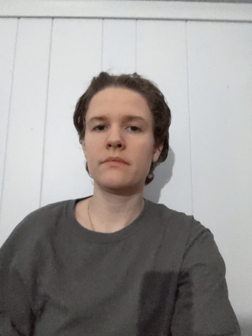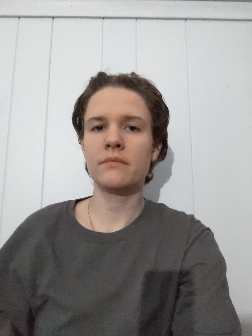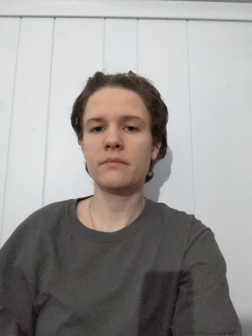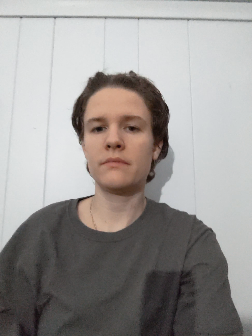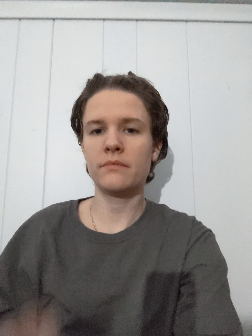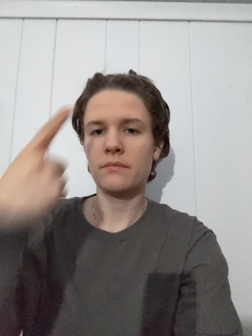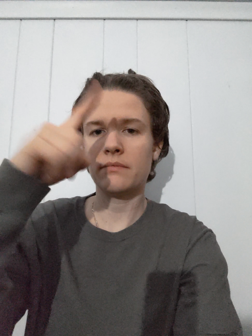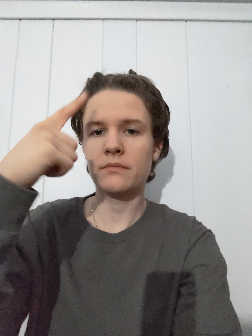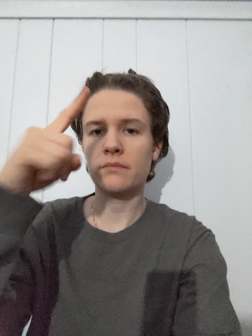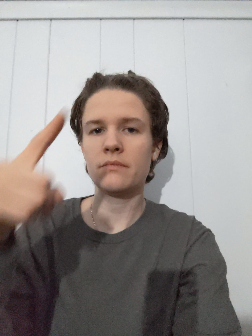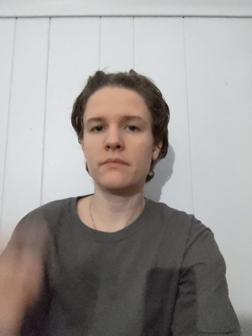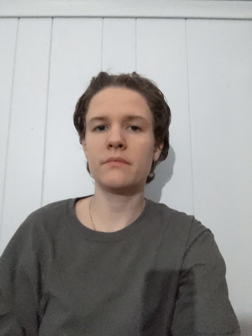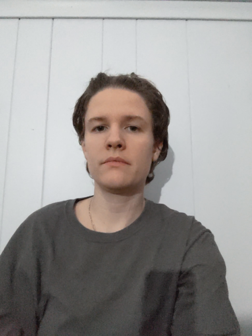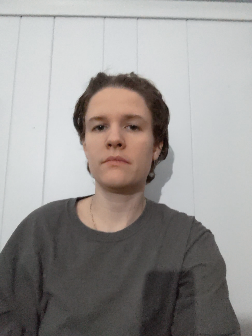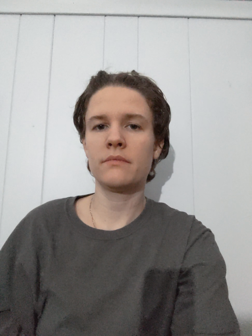for